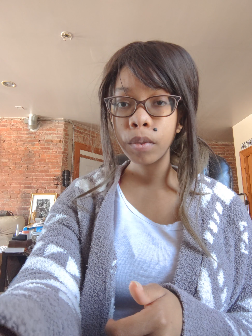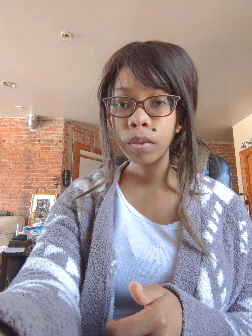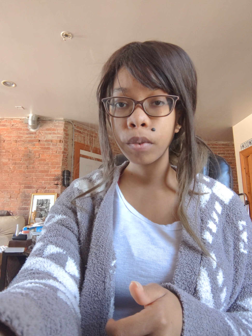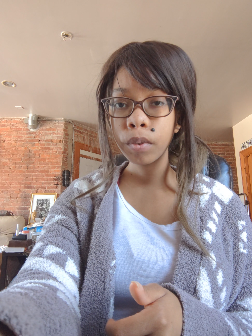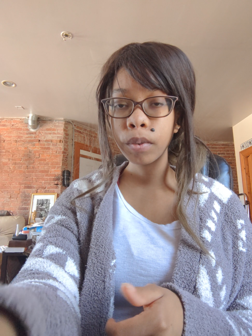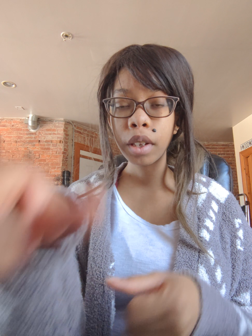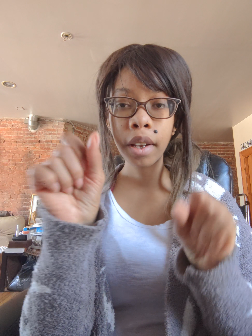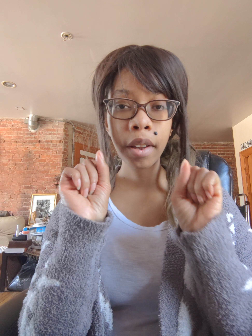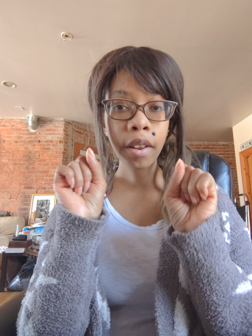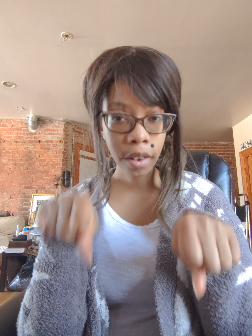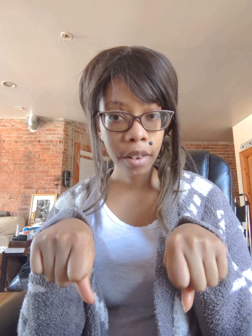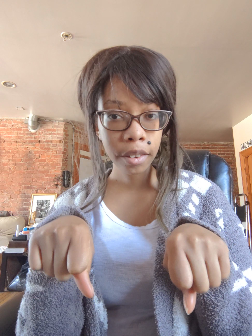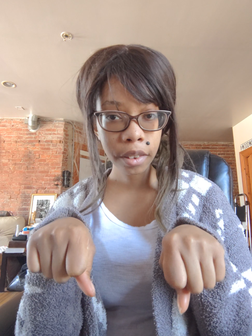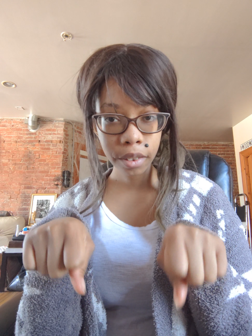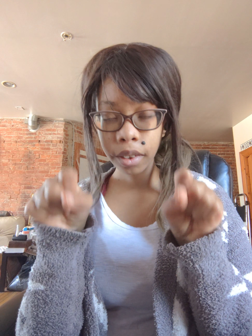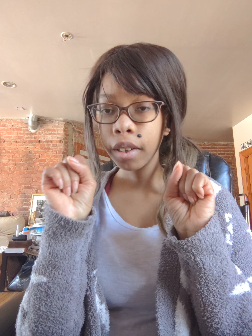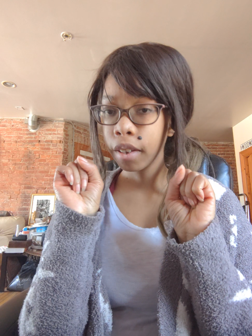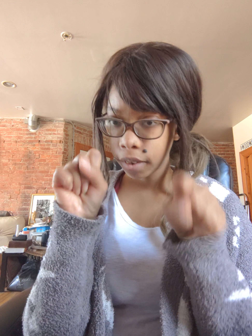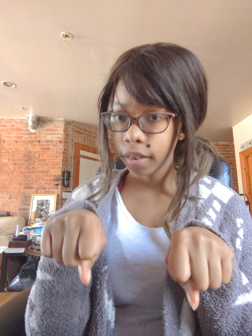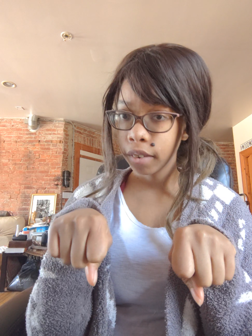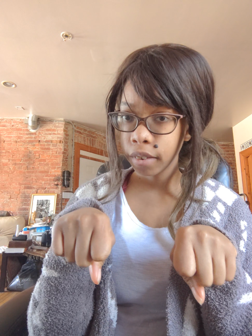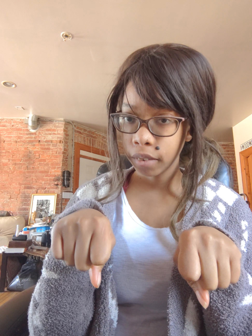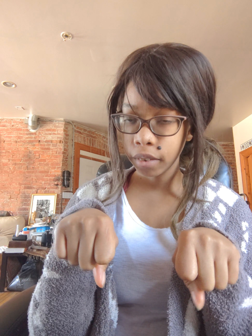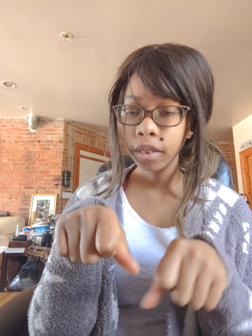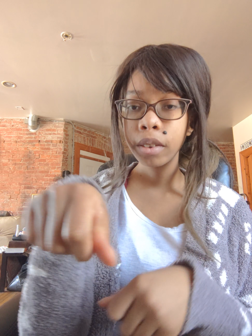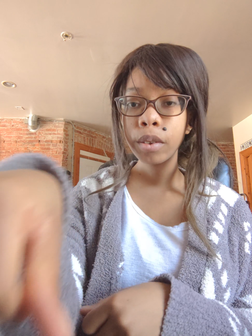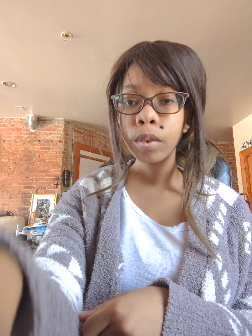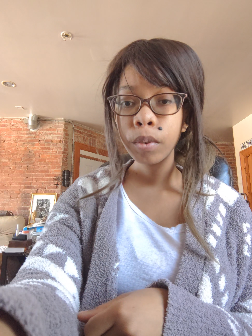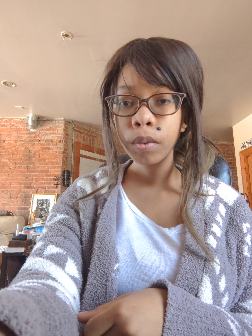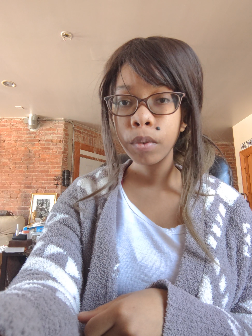can